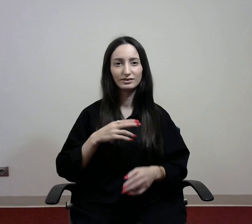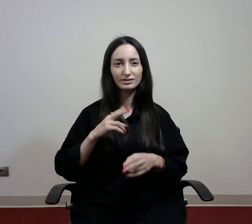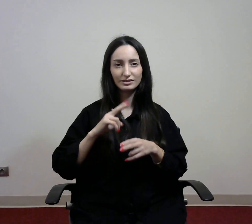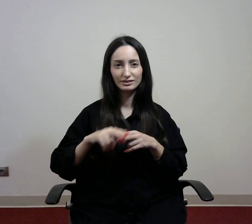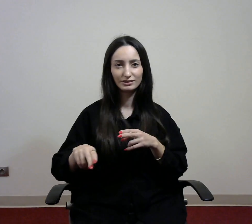itmiş